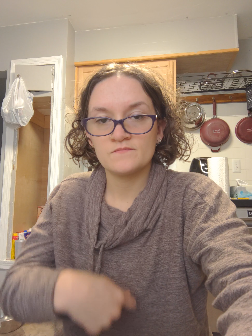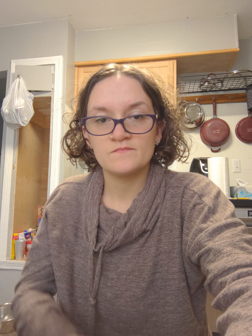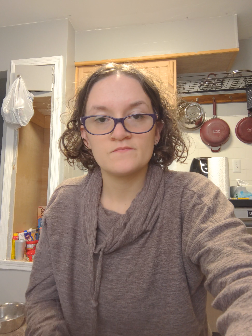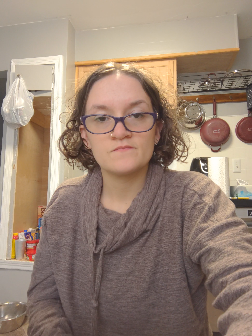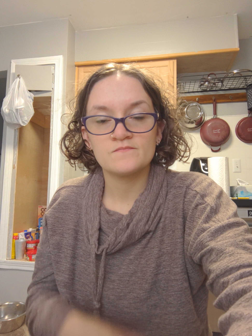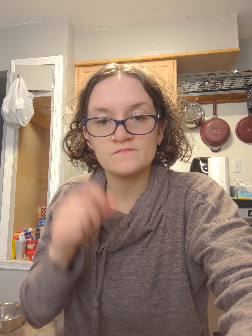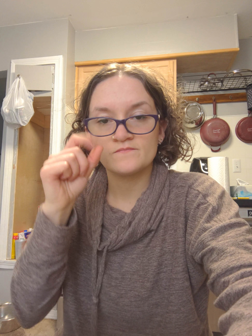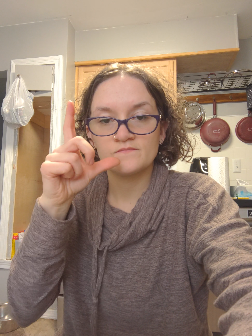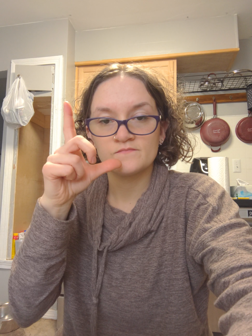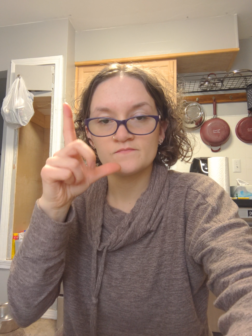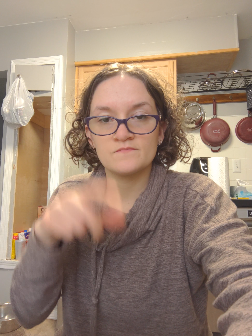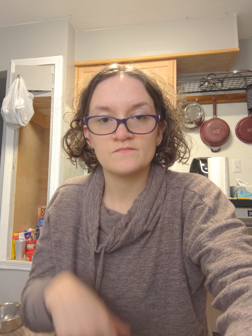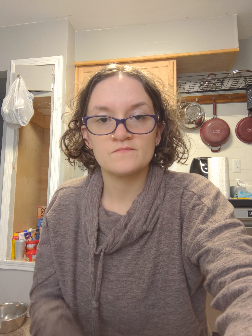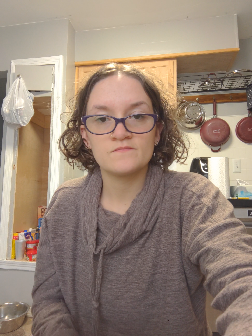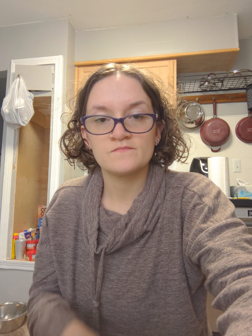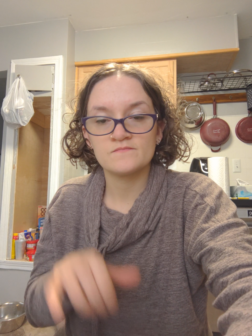wake